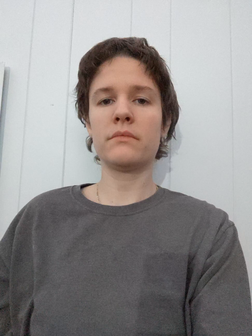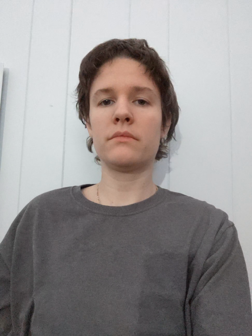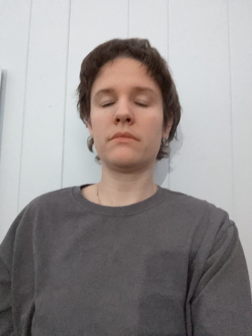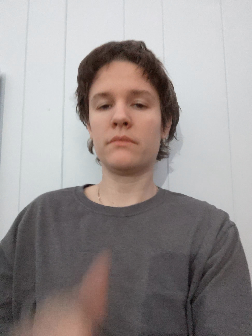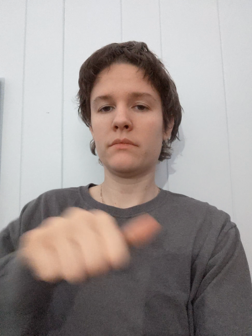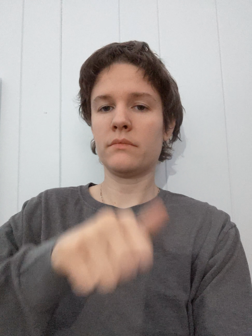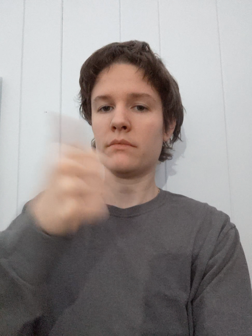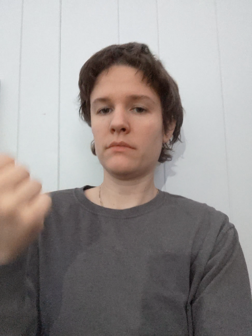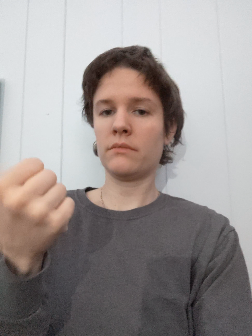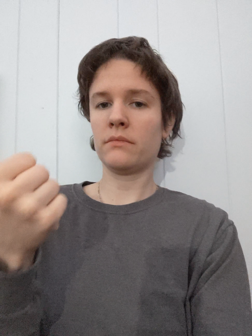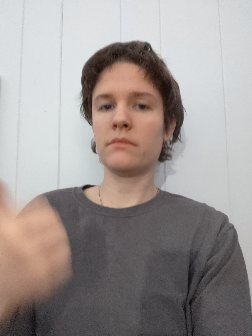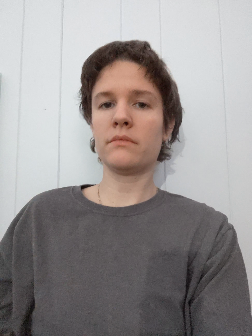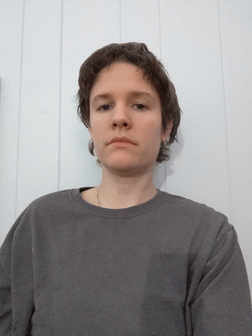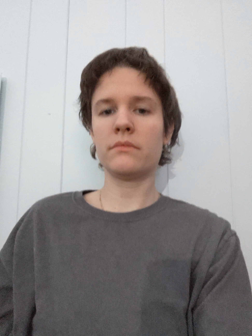another